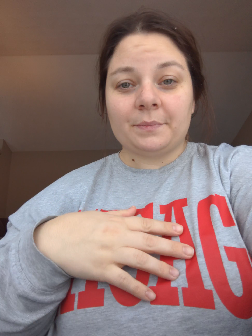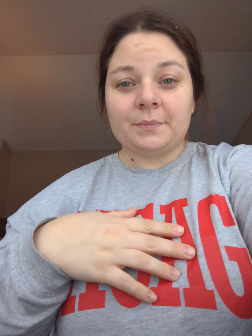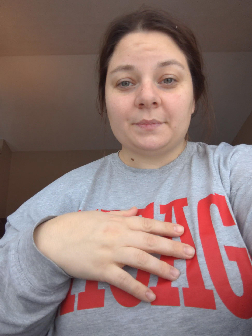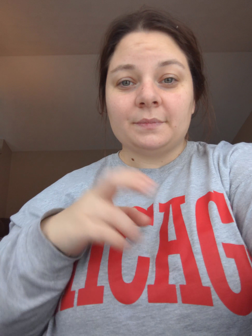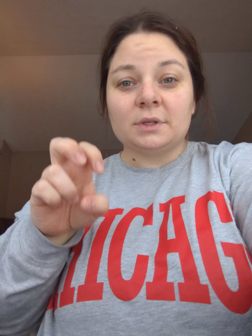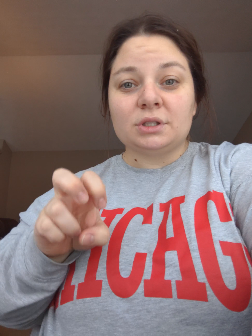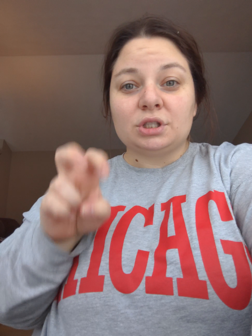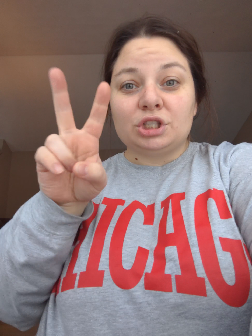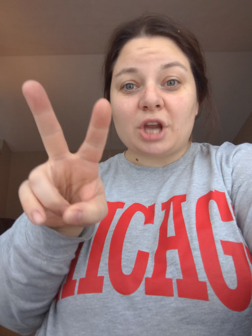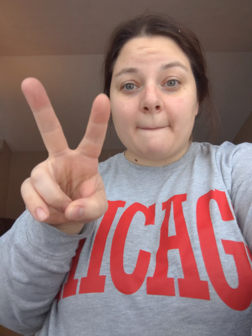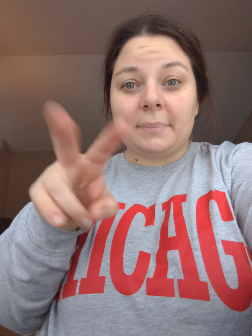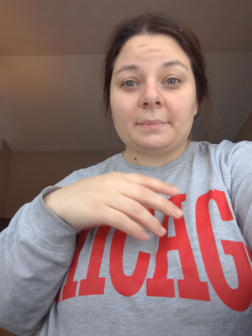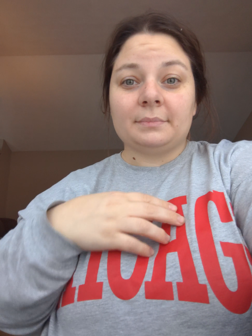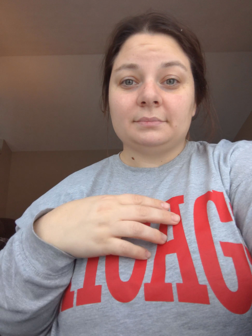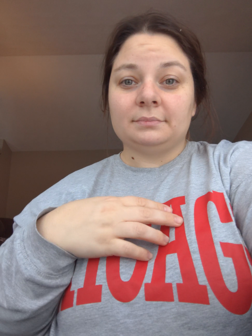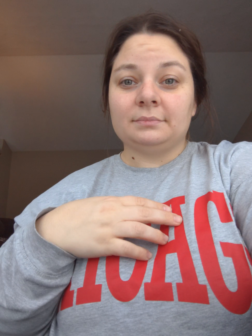jump